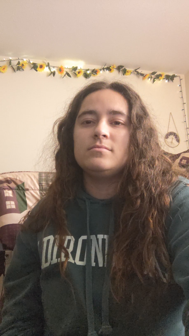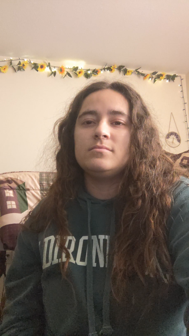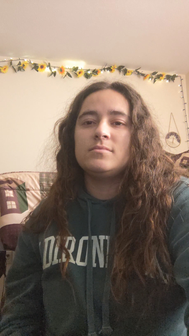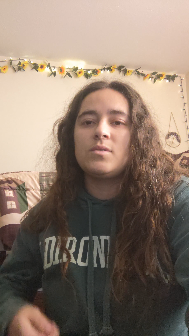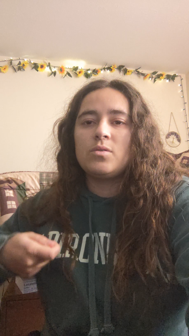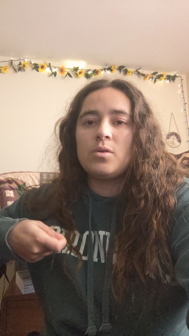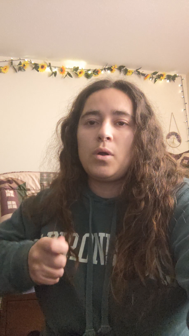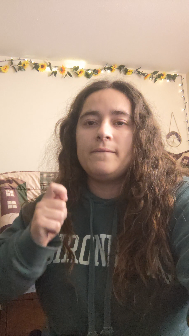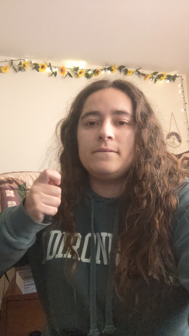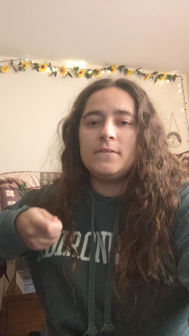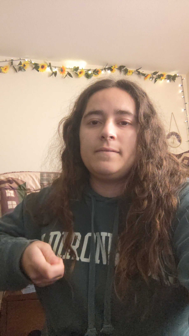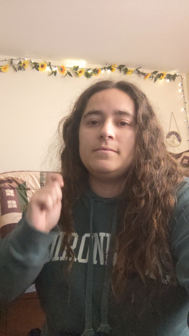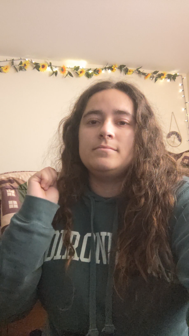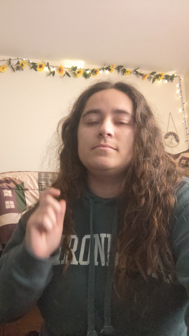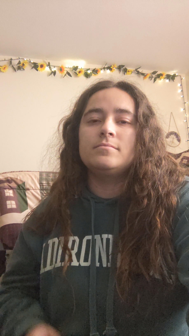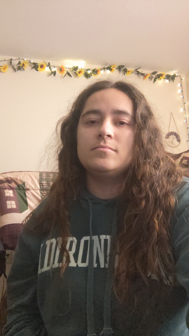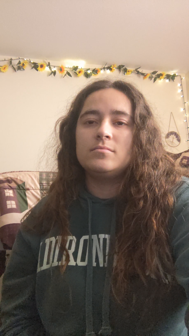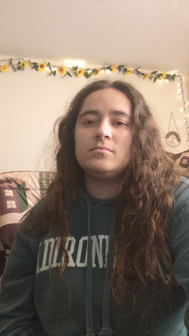shovel